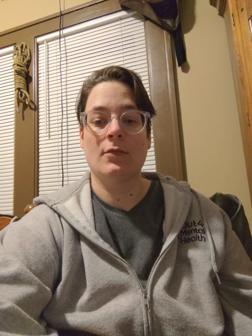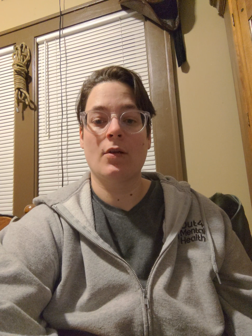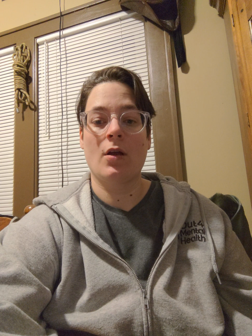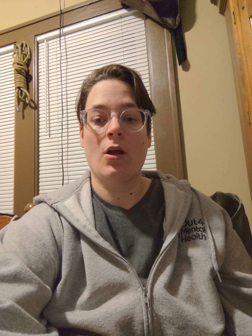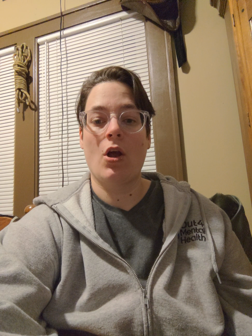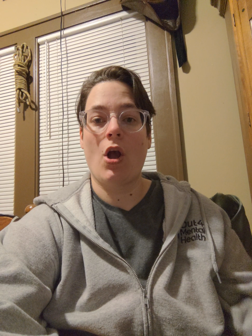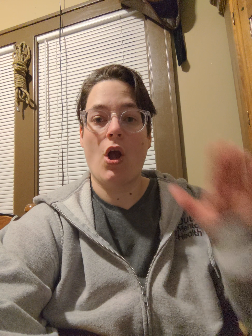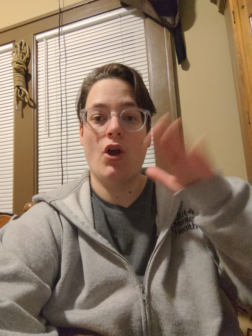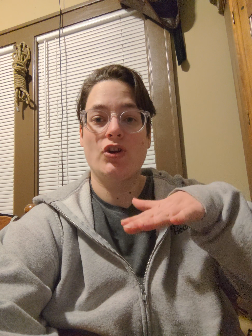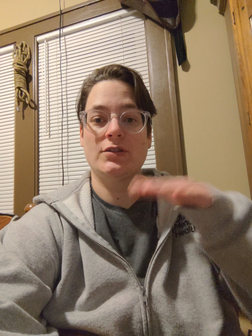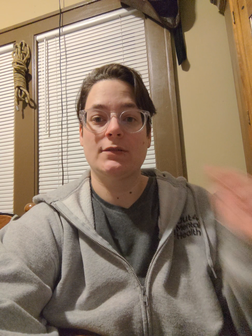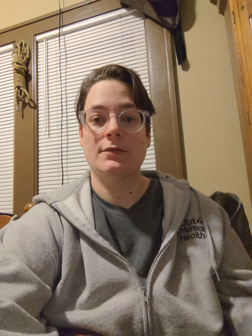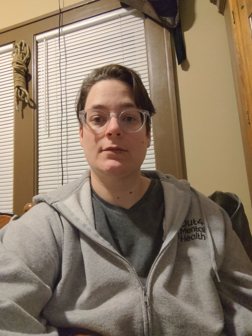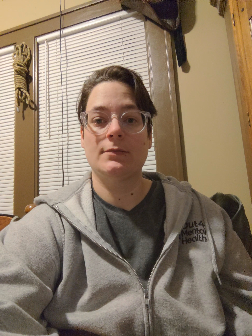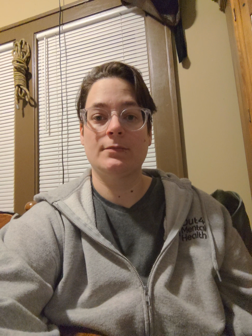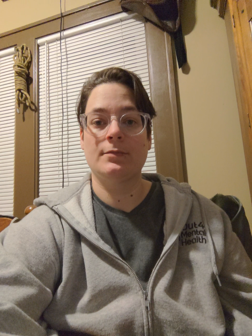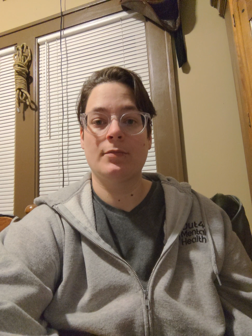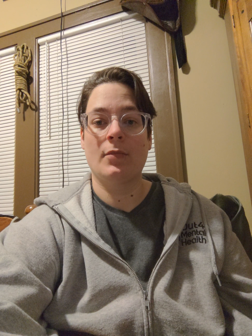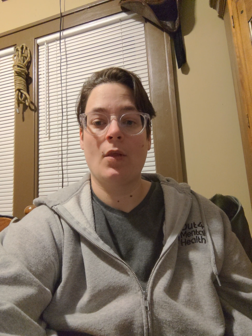on